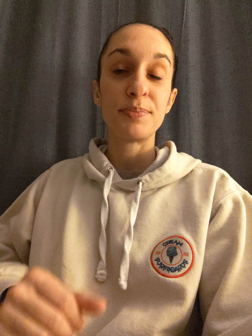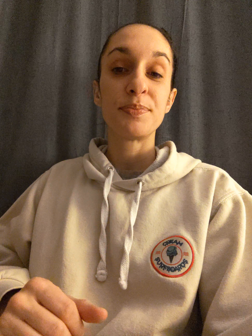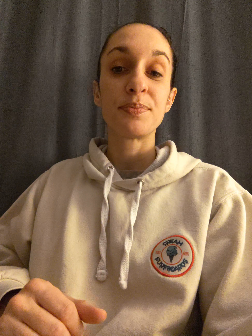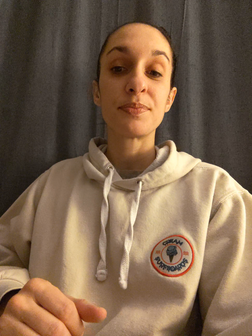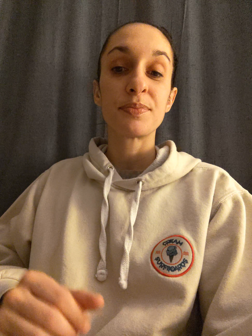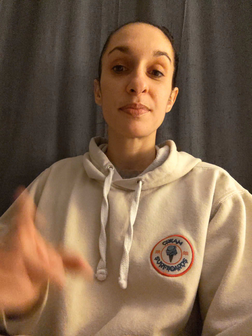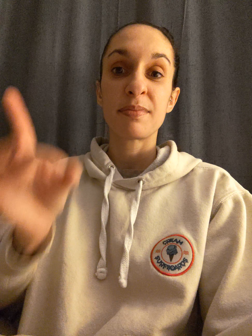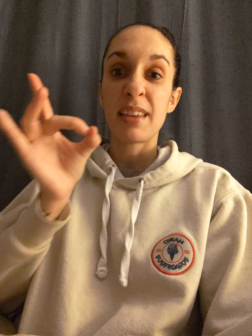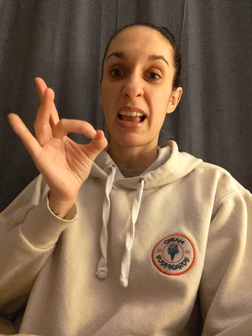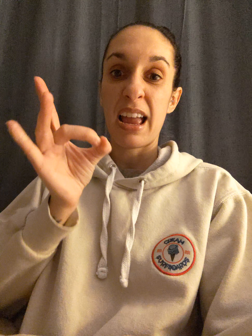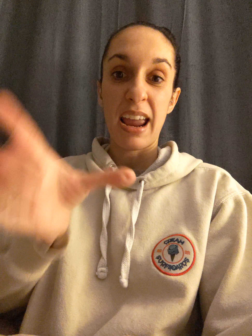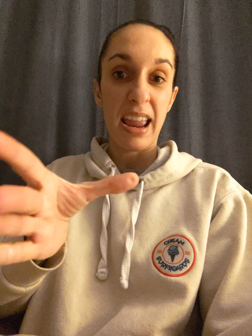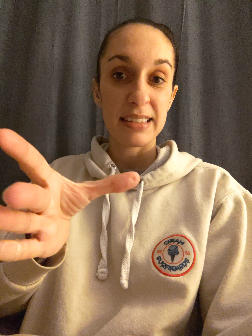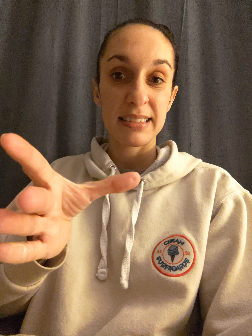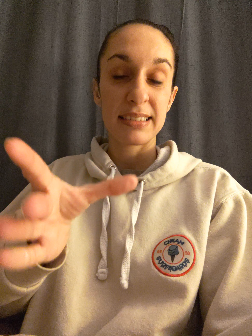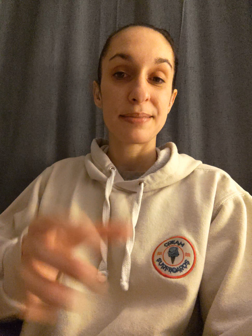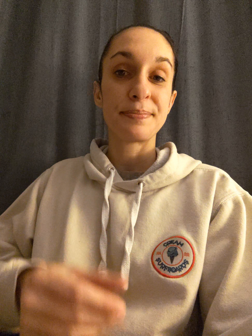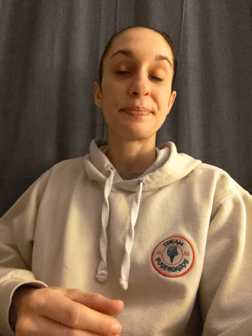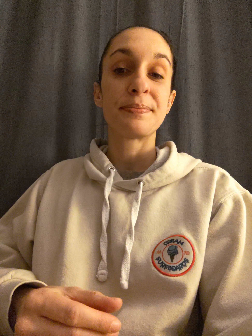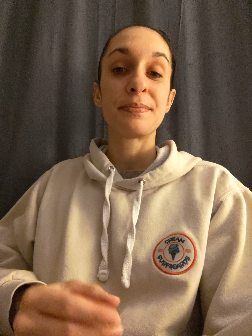hate